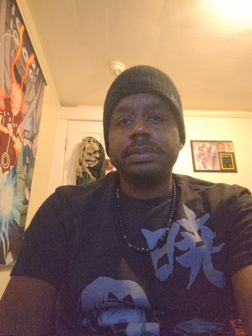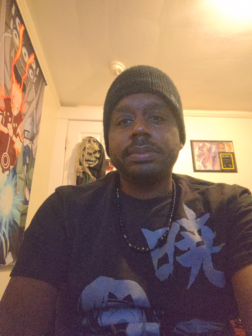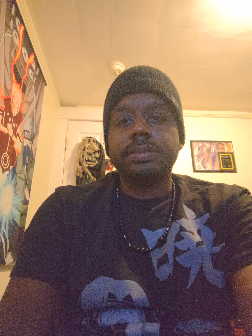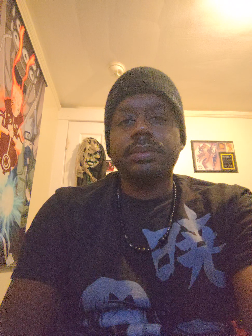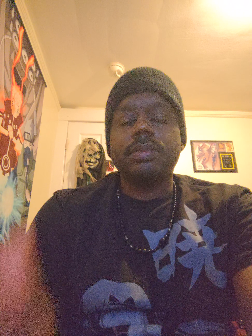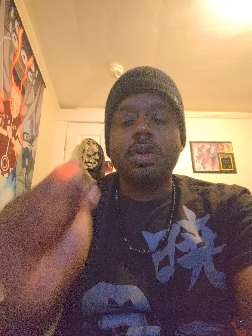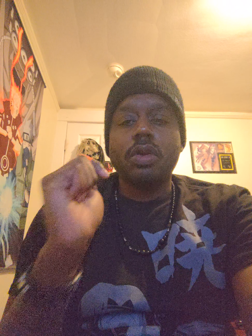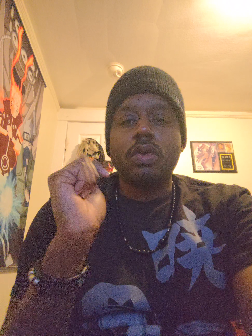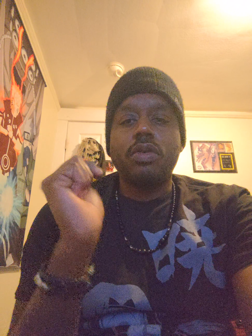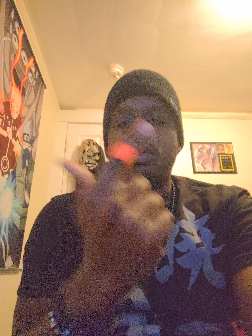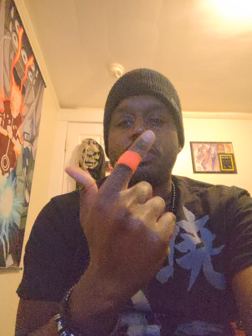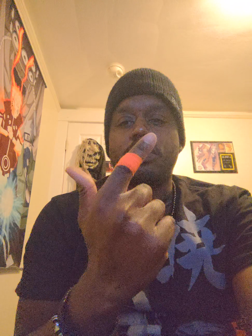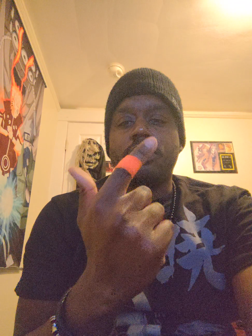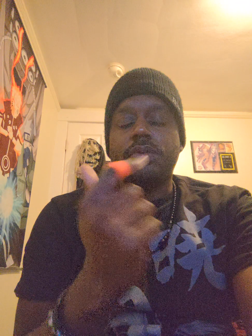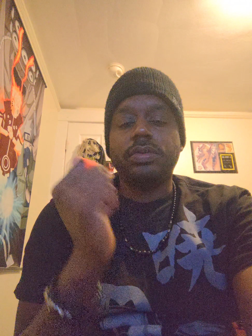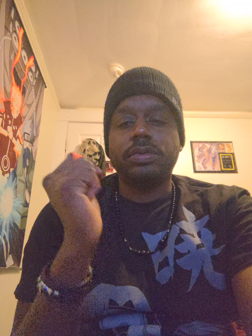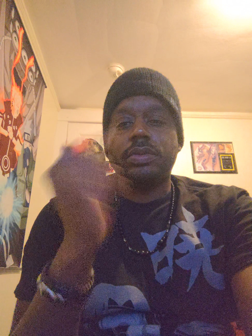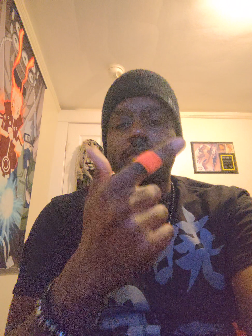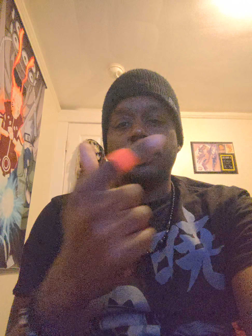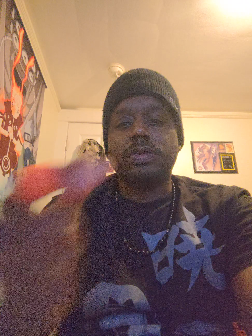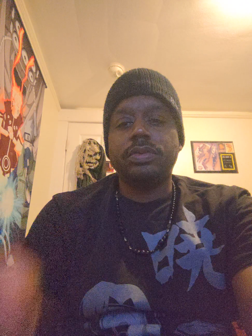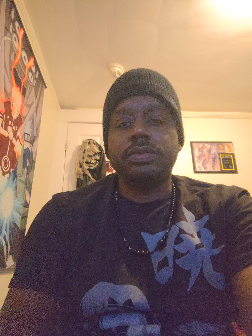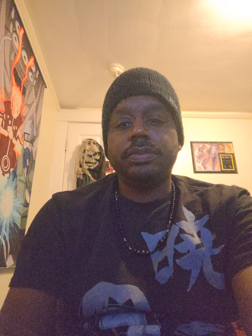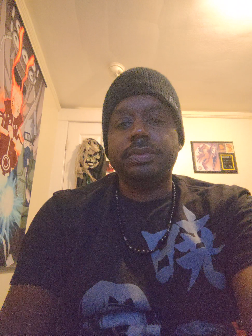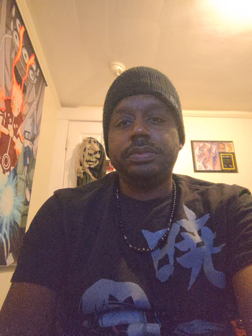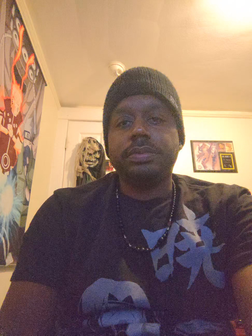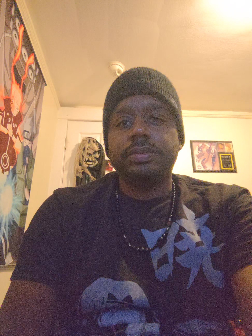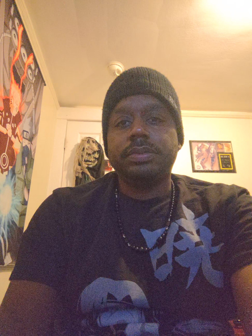all